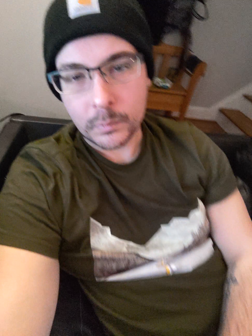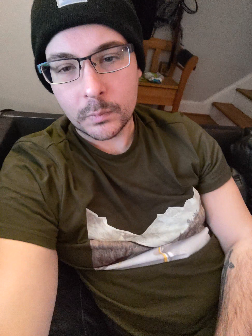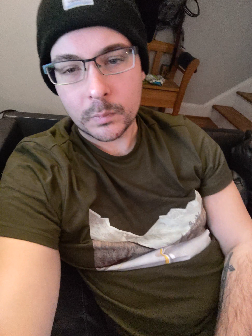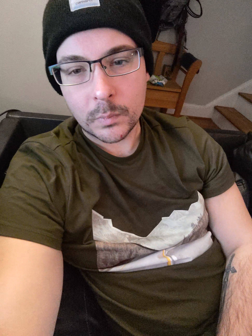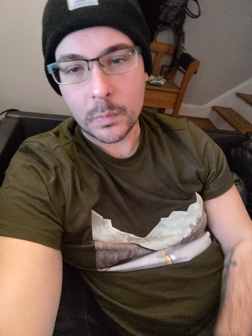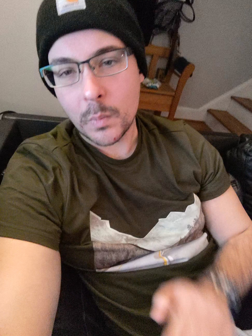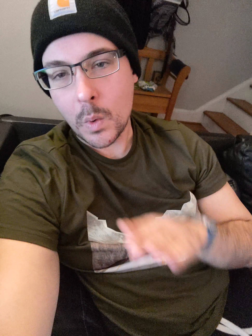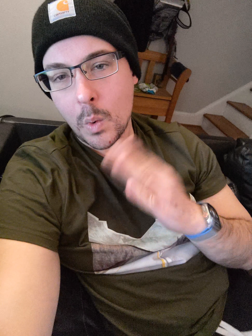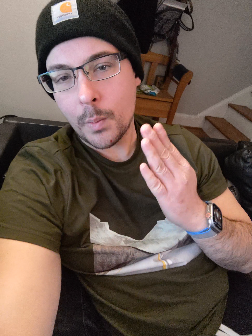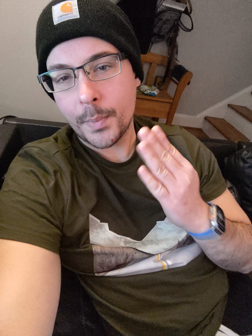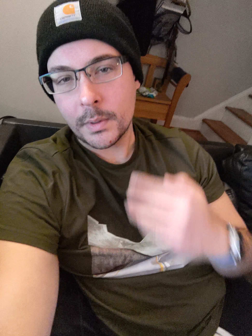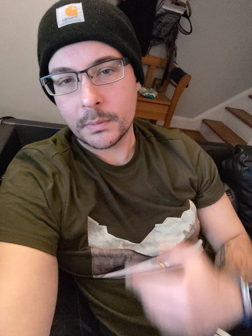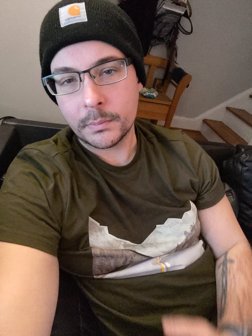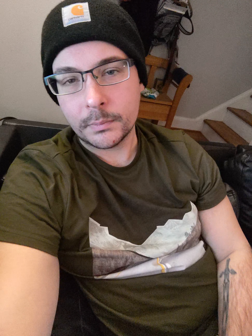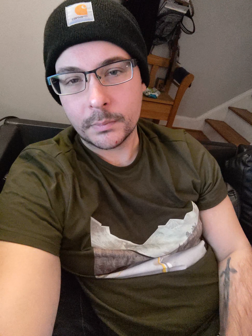open